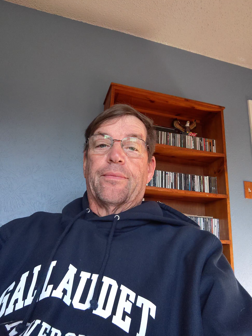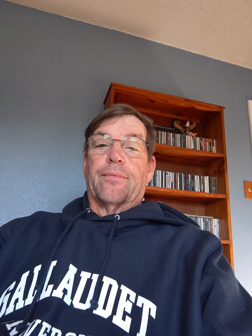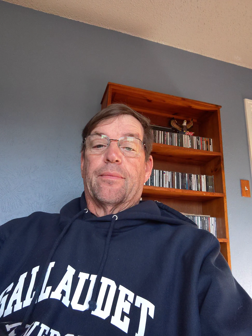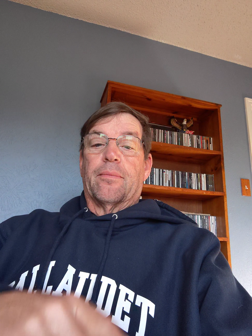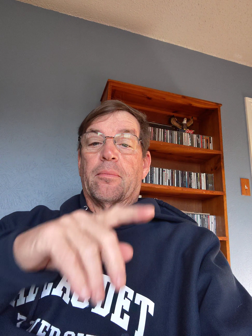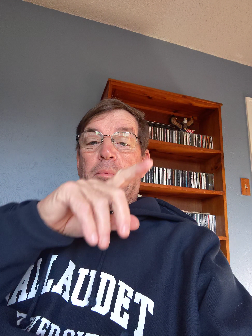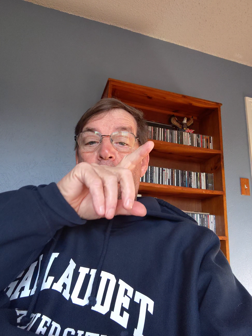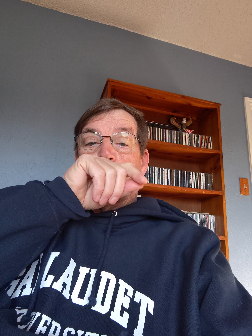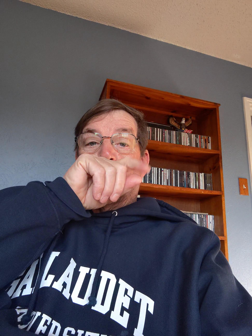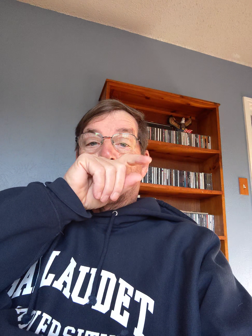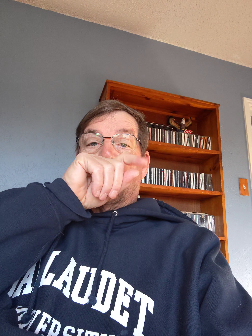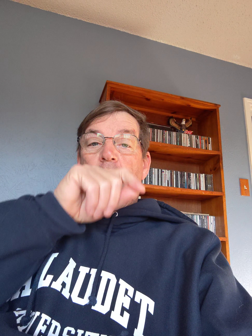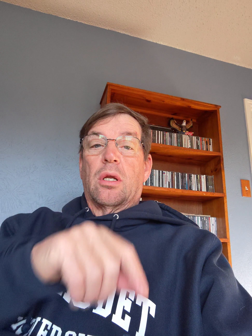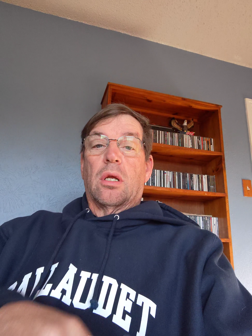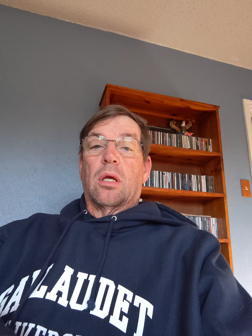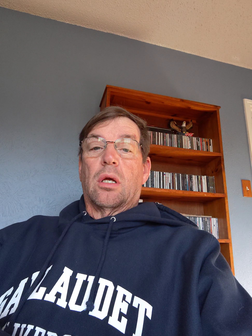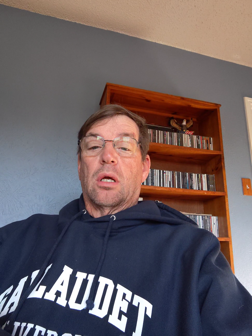bird